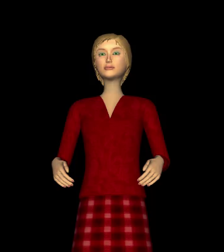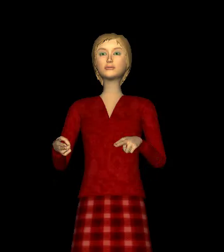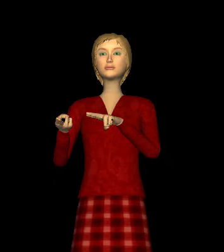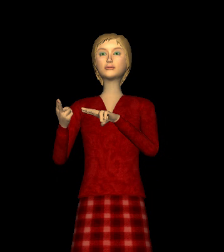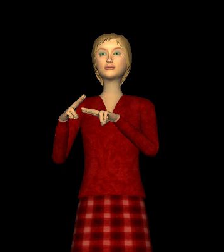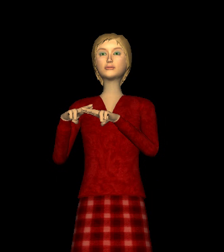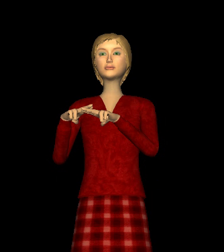موت